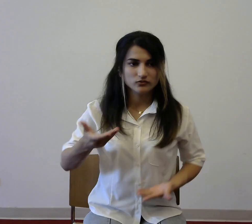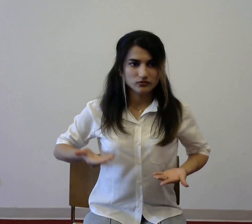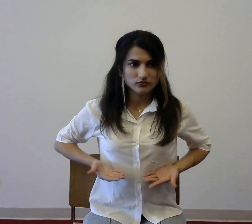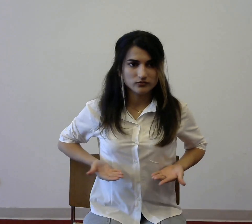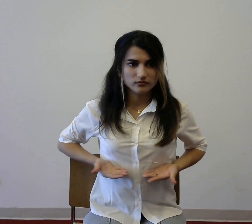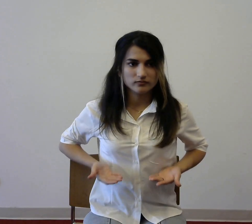yaşamaq